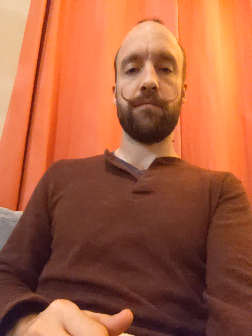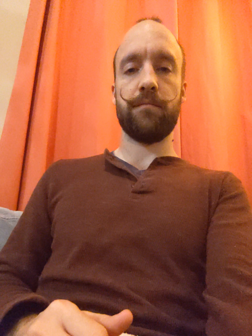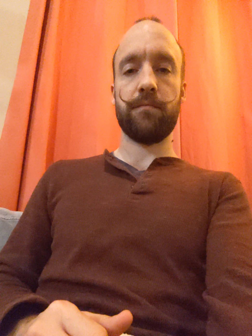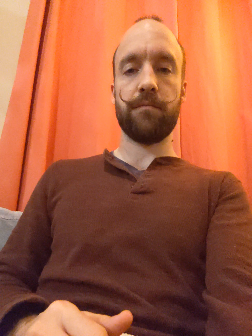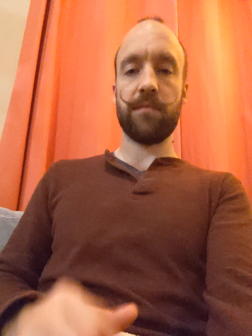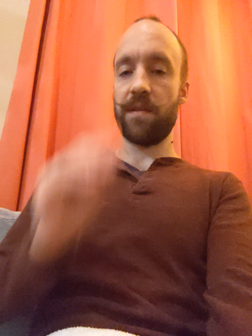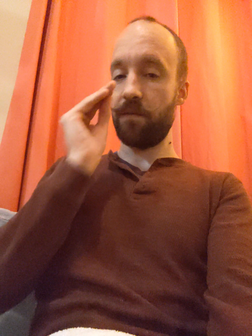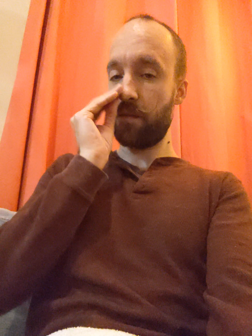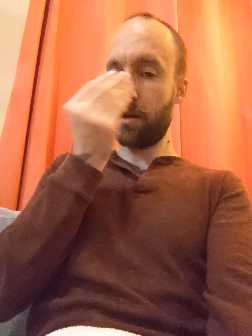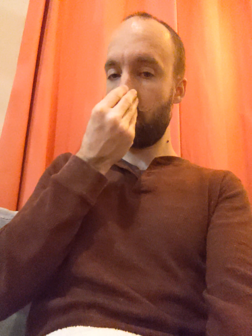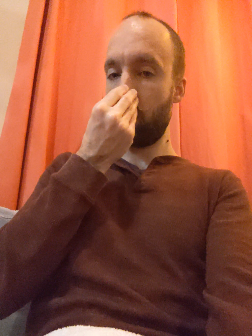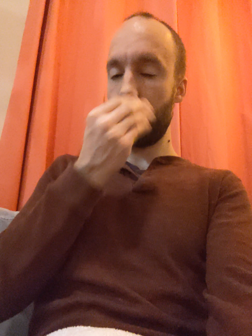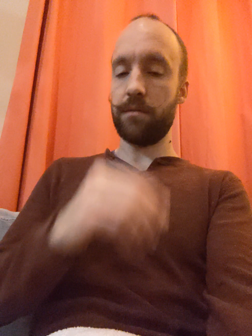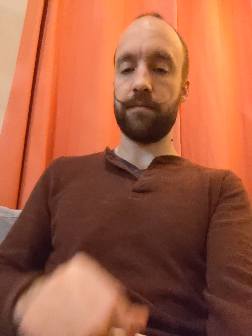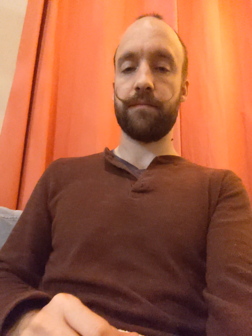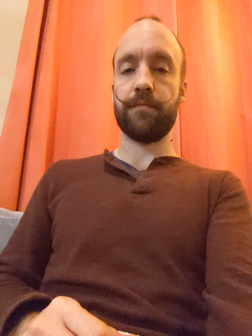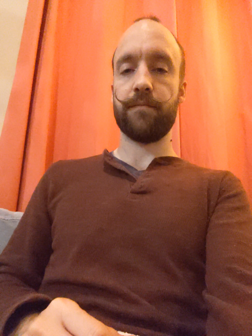flower